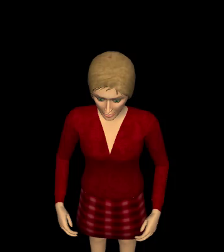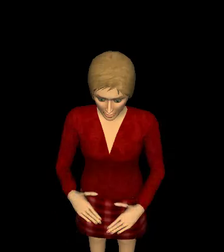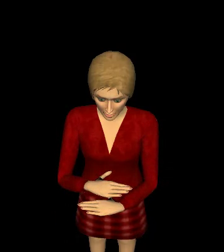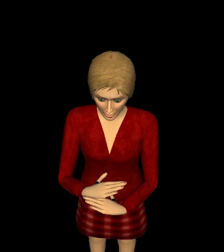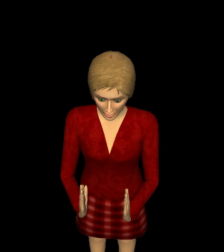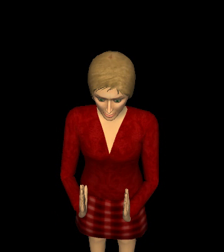مربع